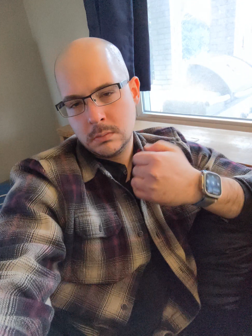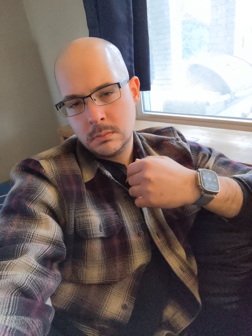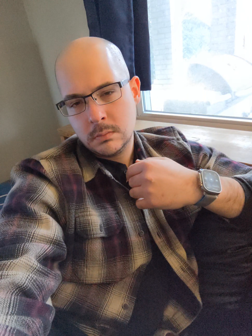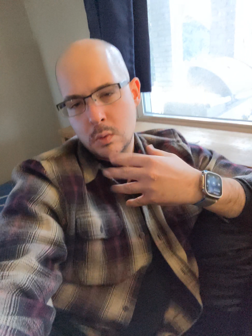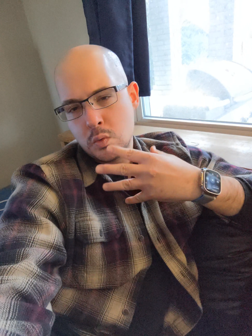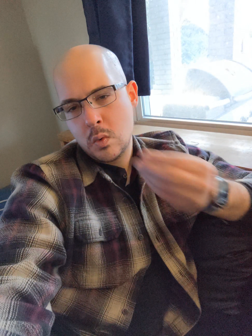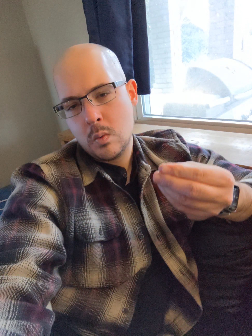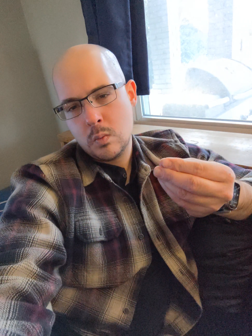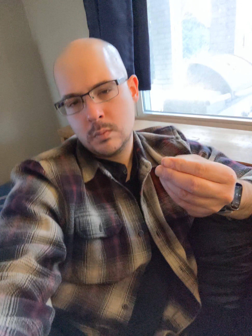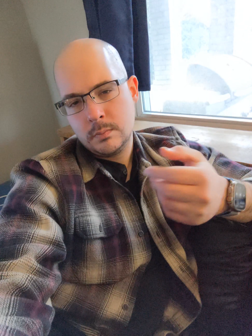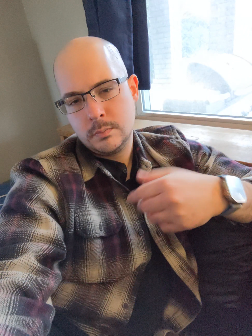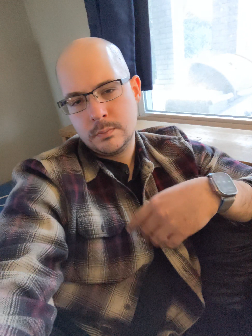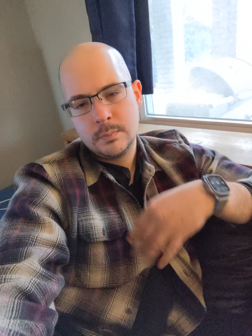go